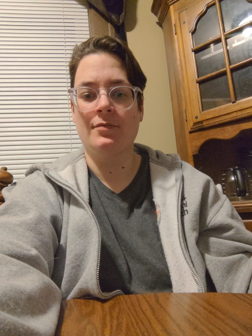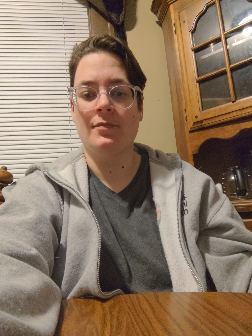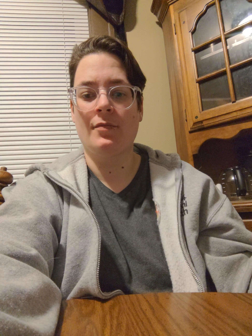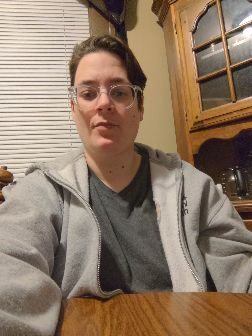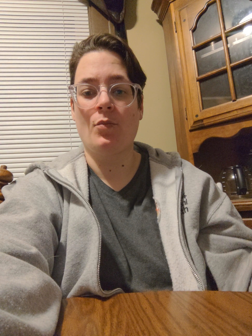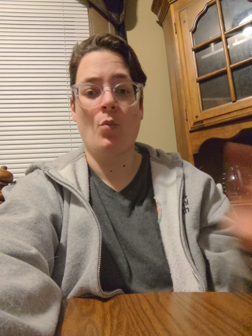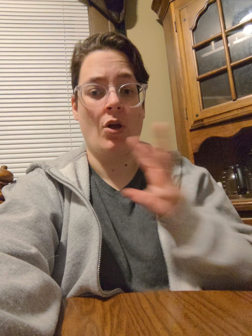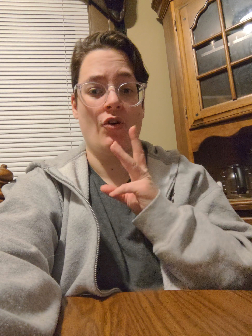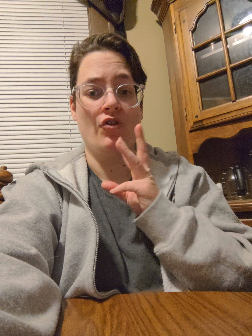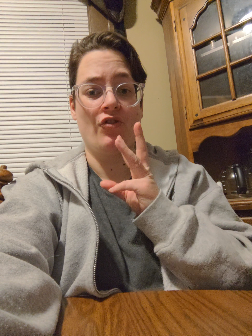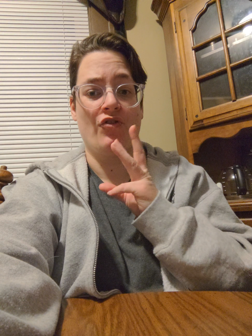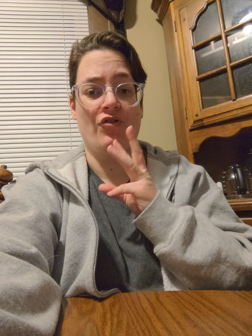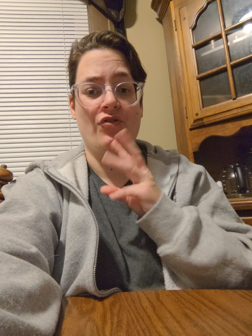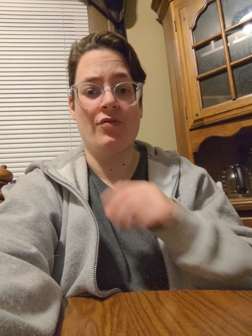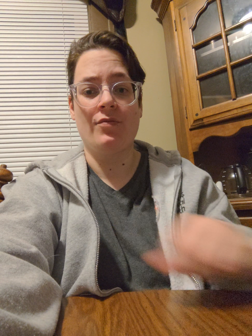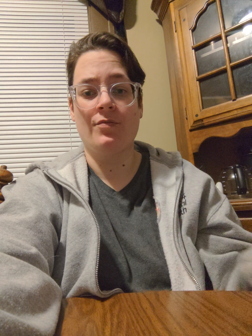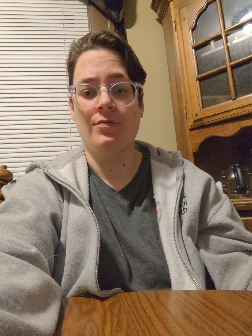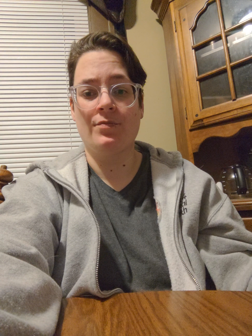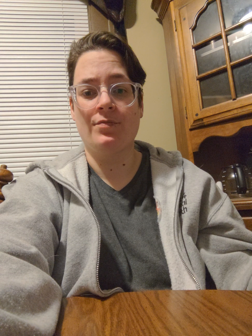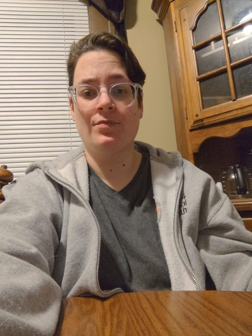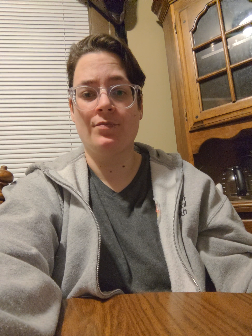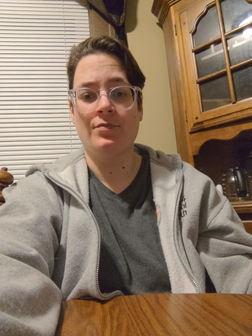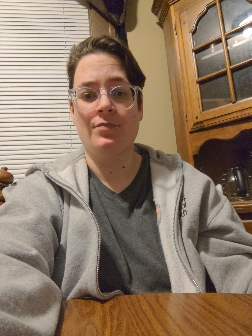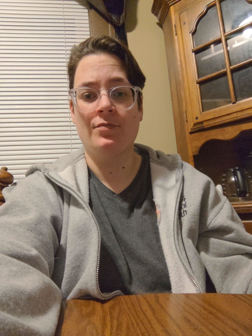water